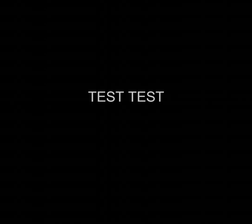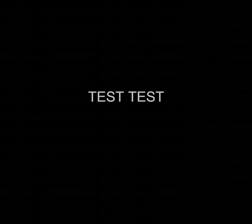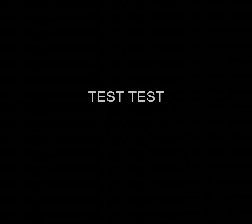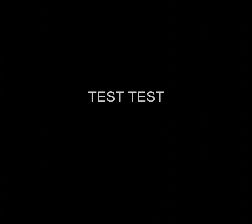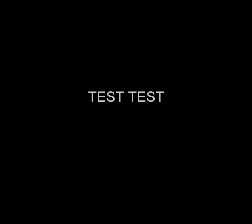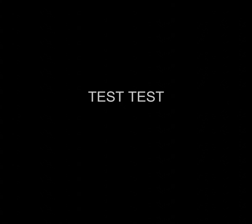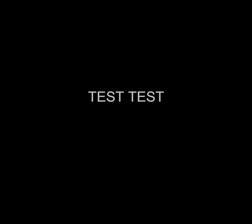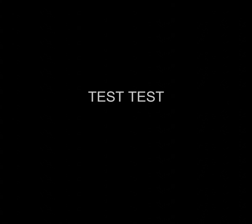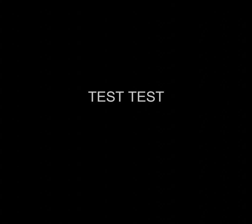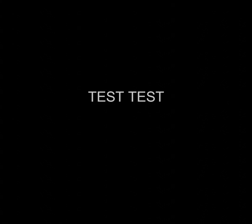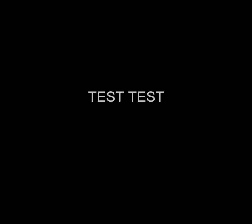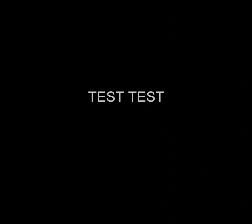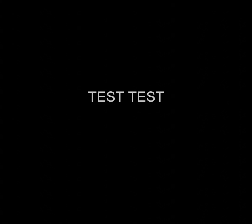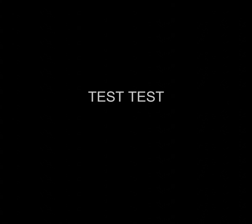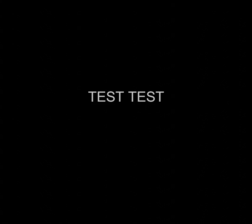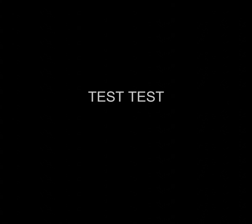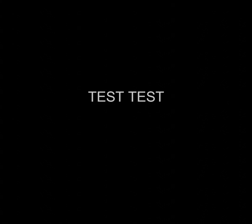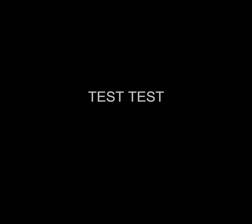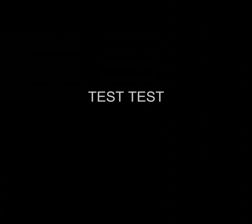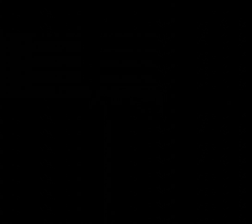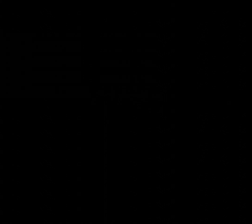Contact Lens